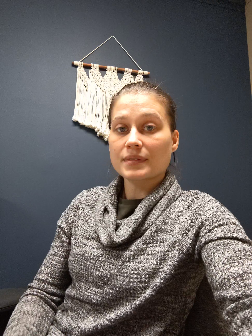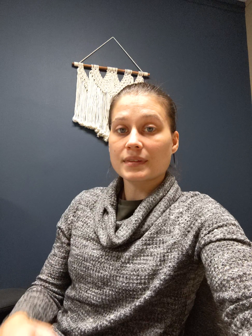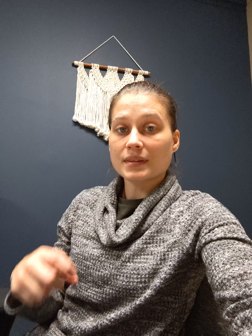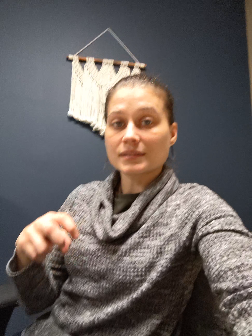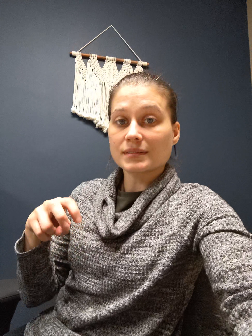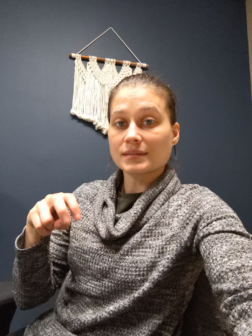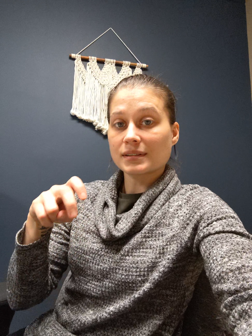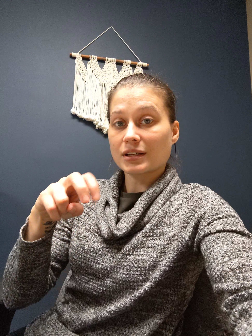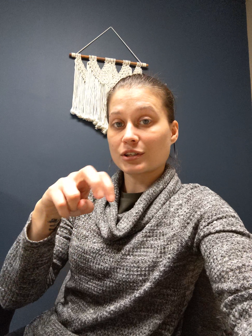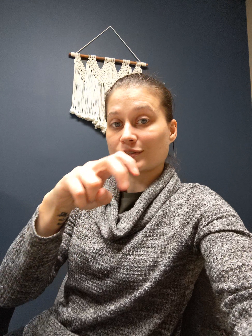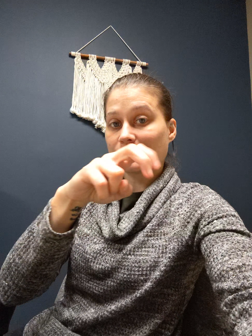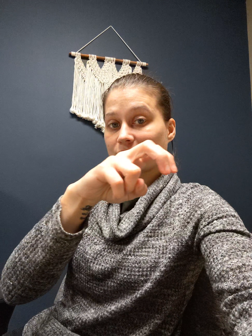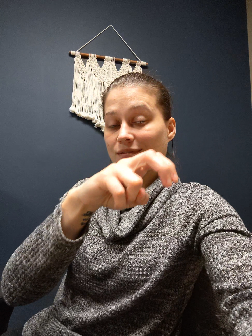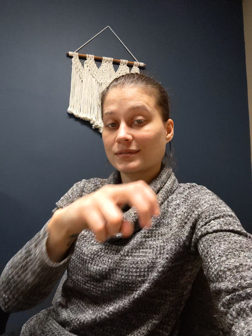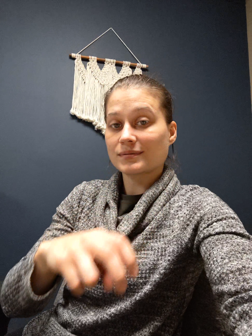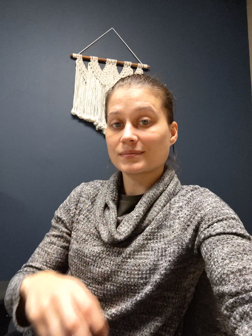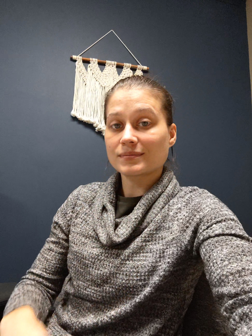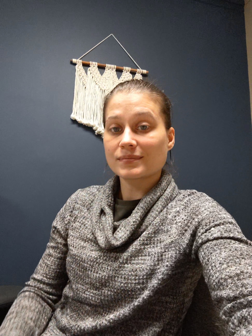stairs